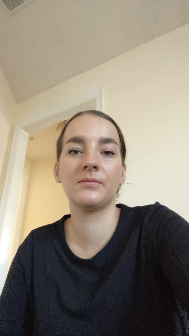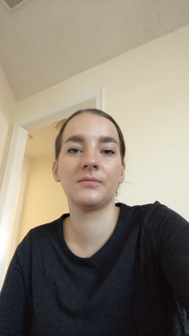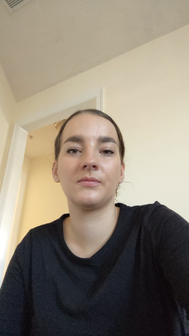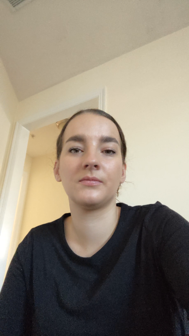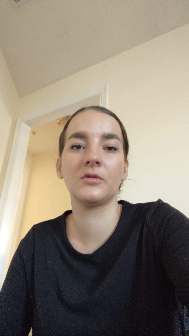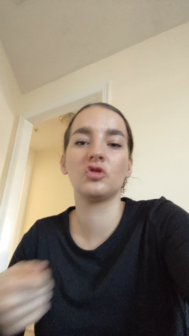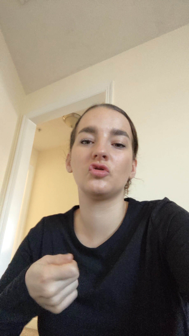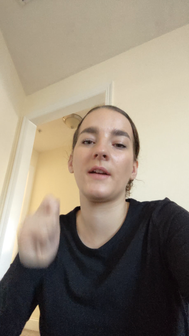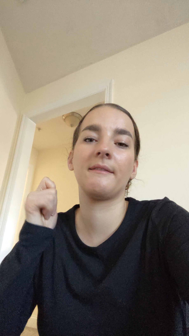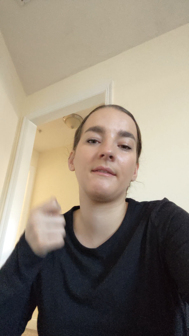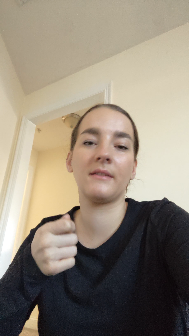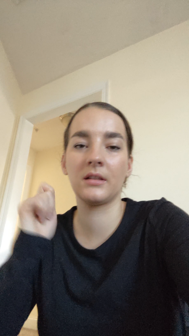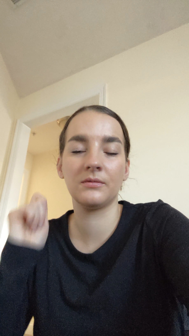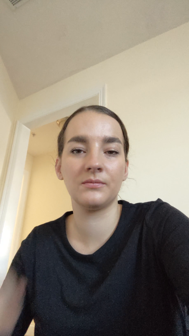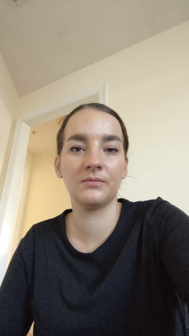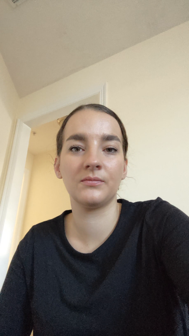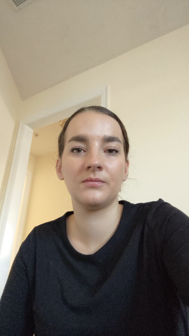shovel